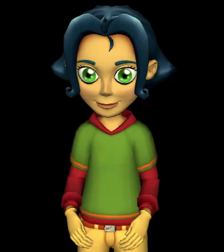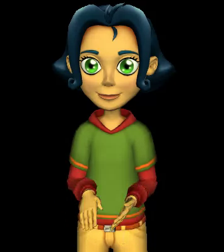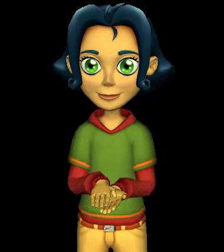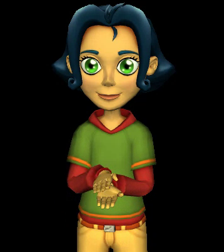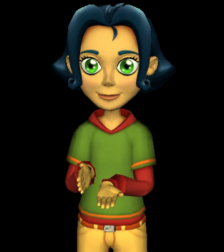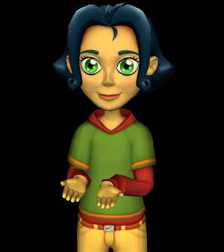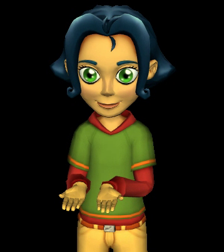نسخة